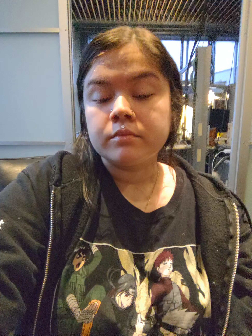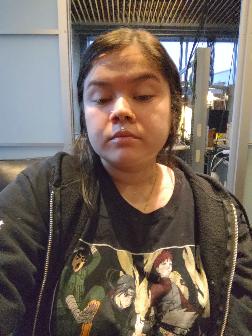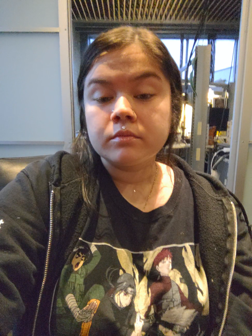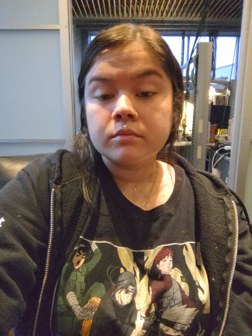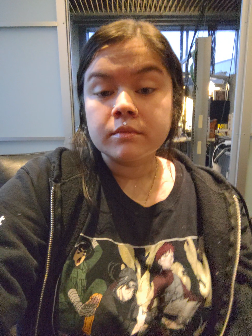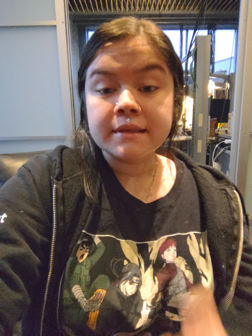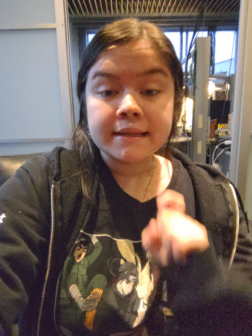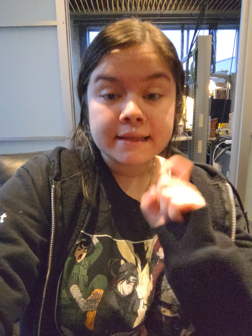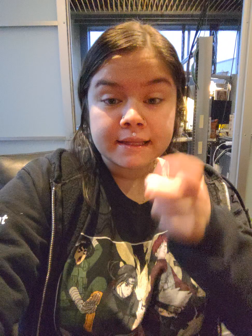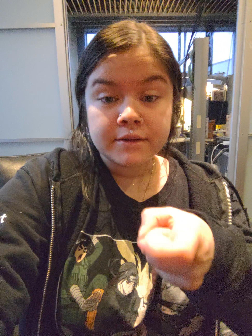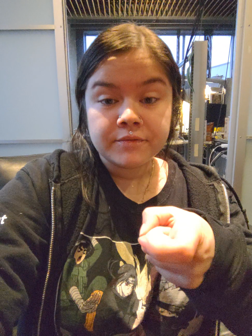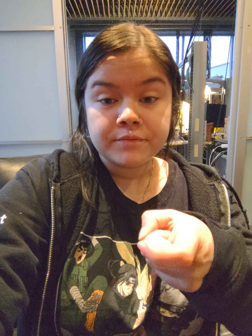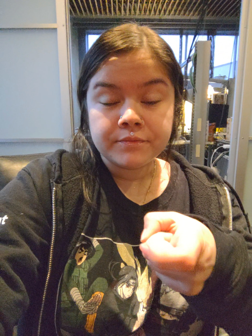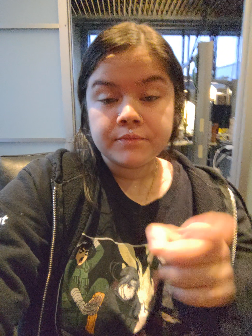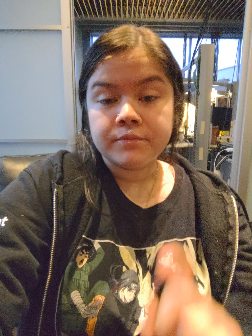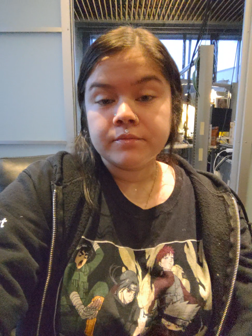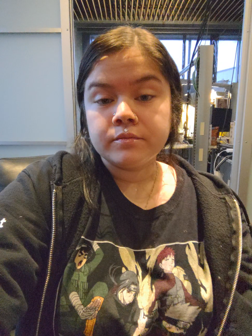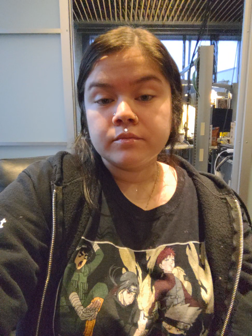gift